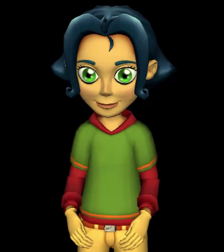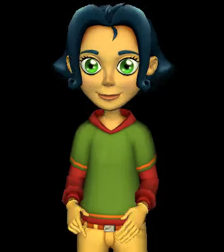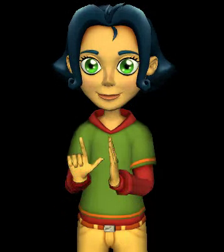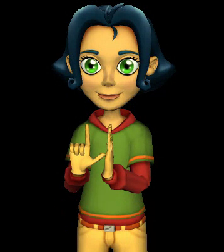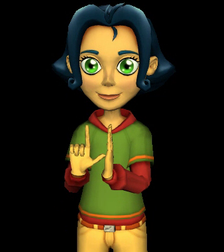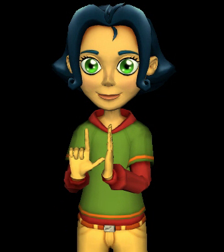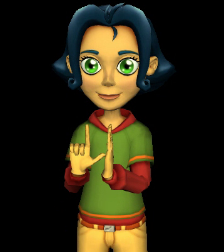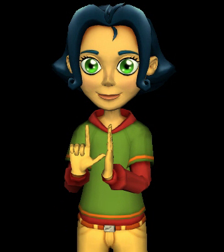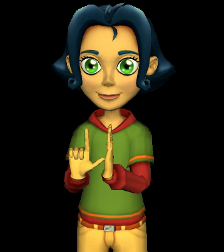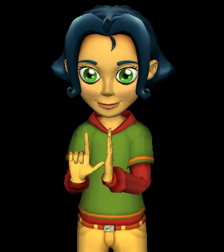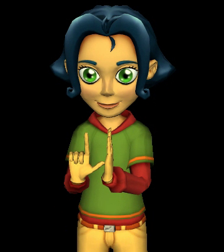قانون